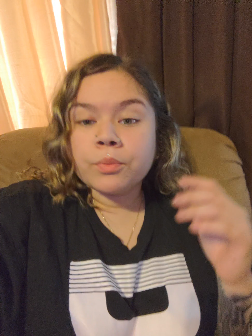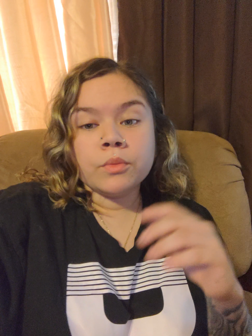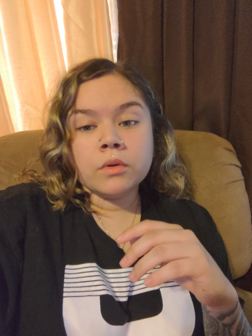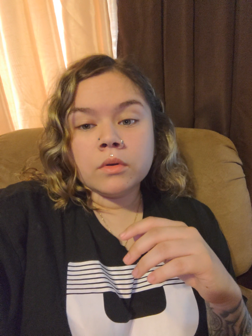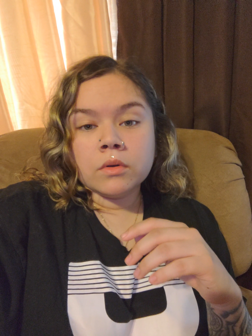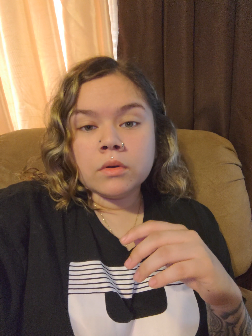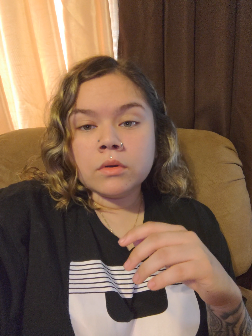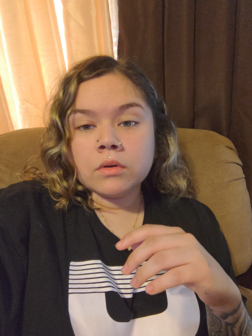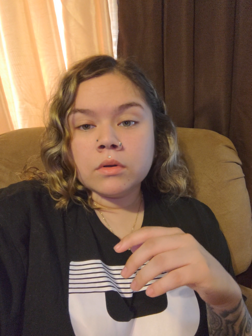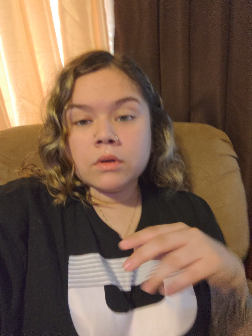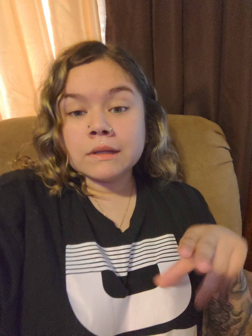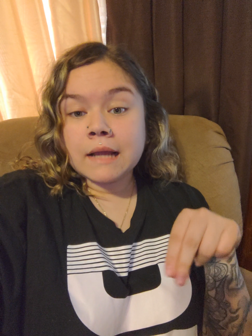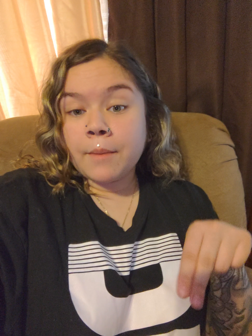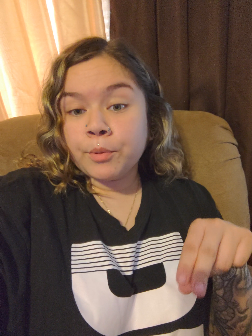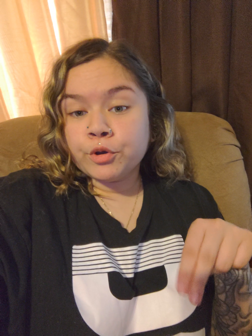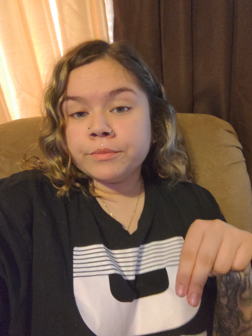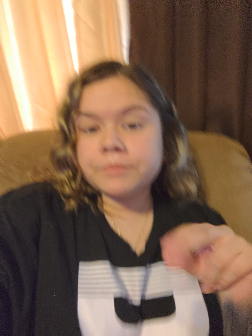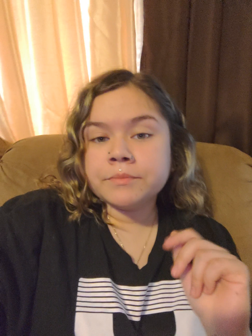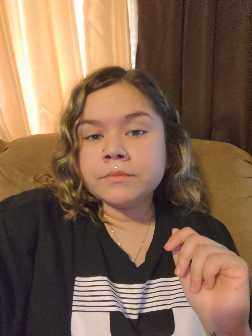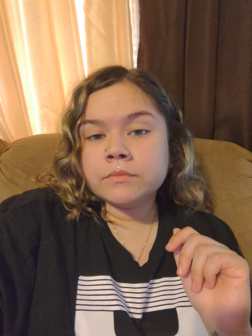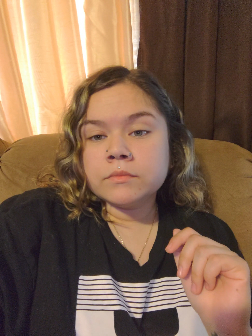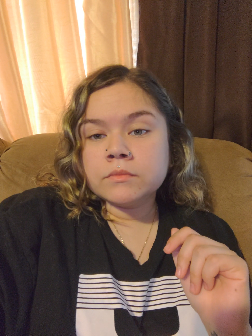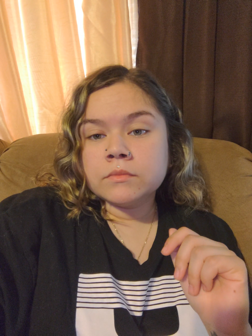diaper